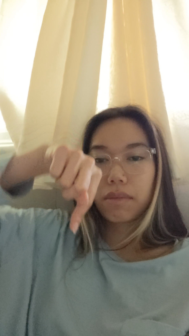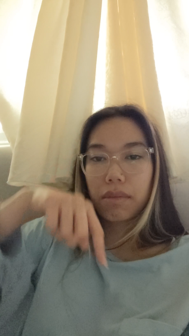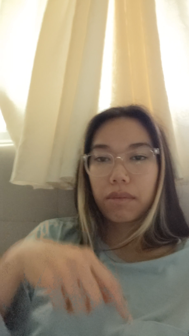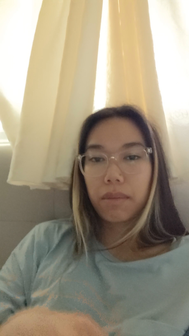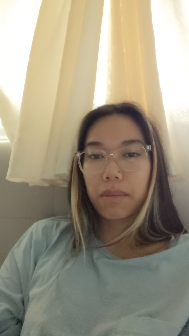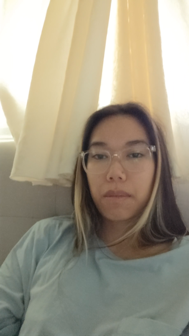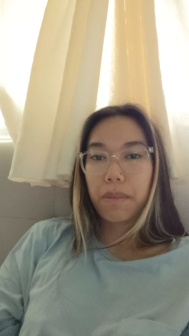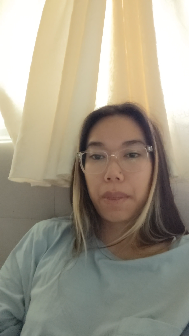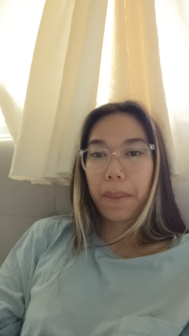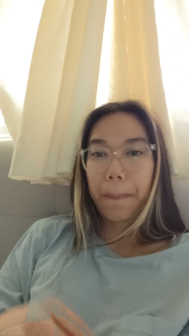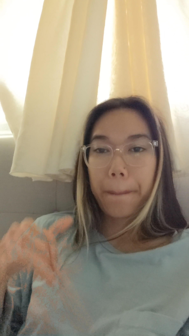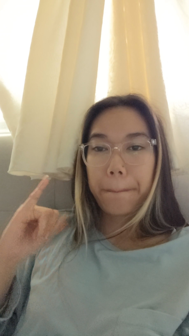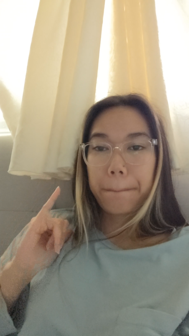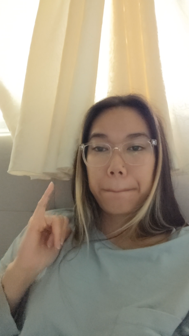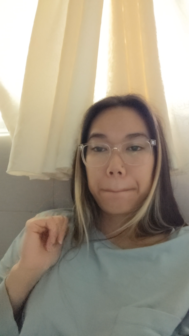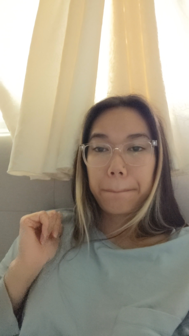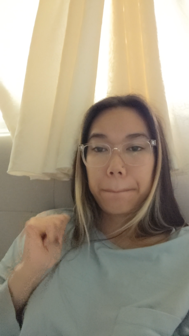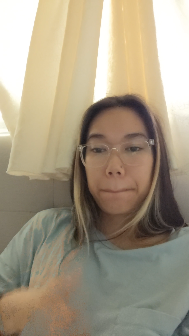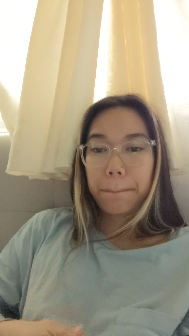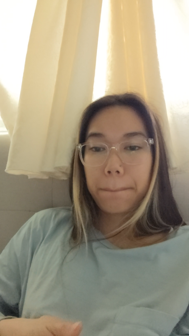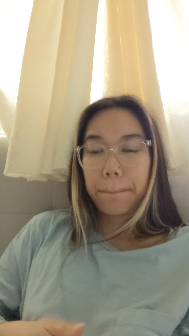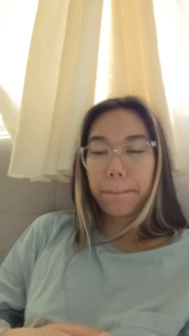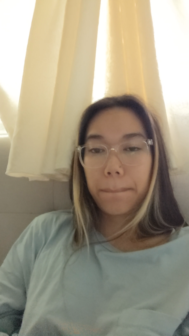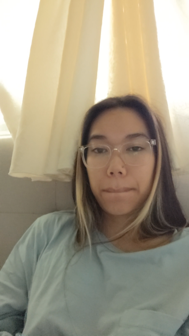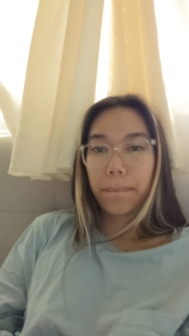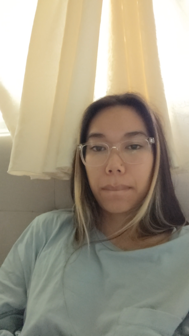coats